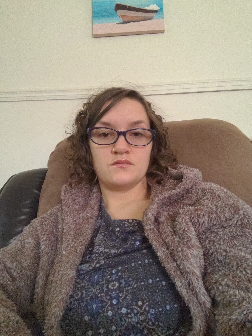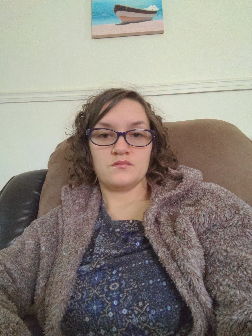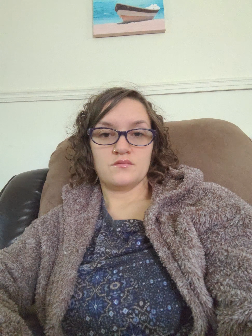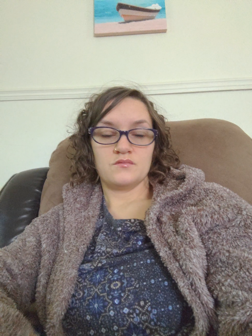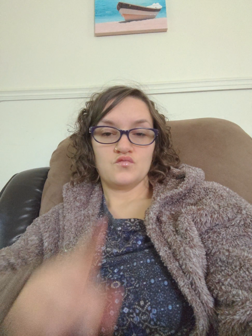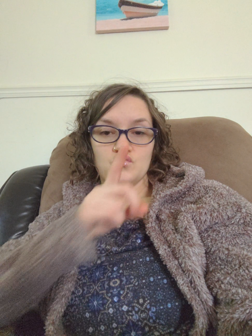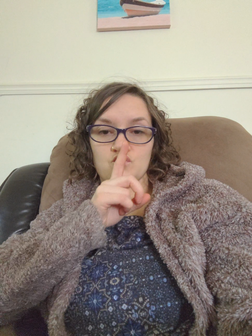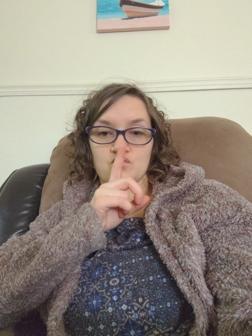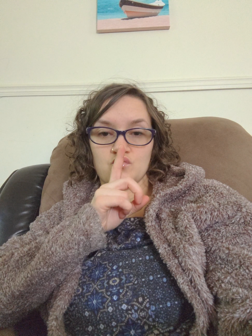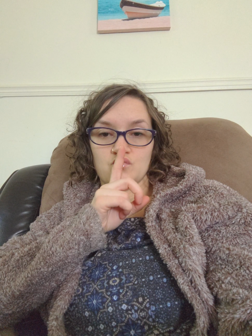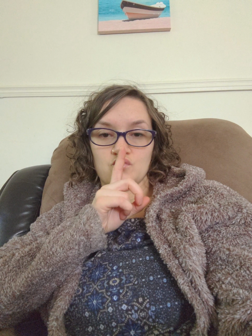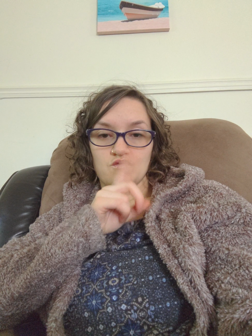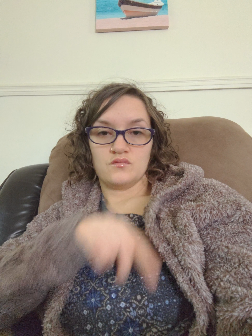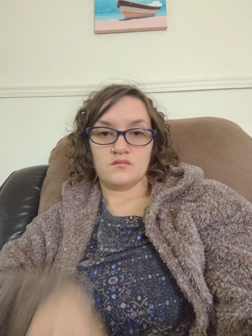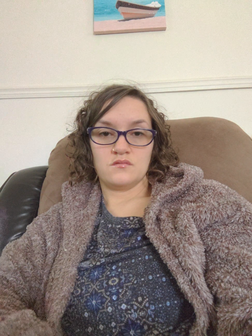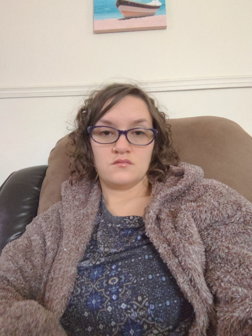shhh